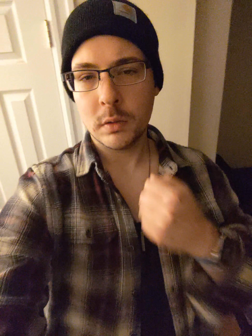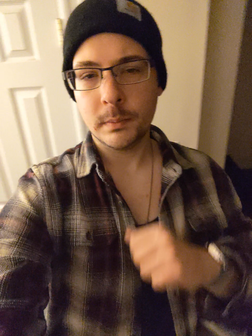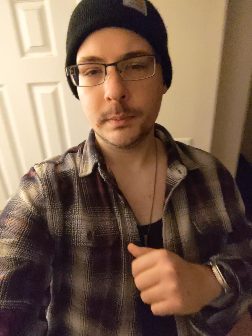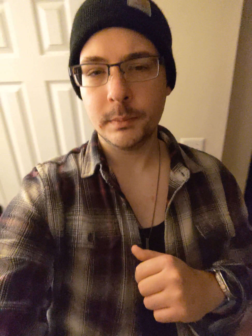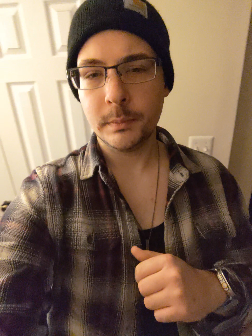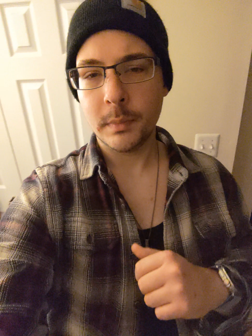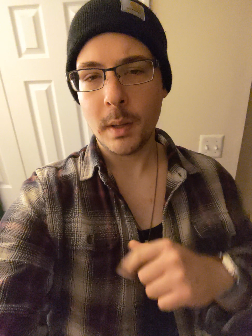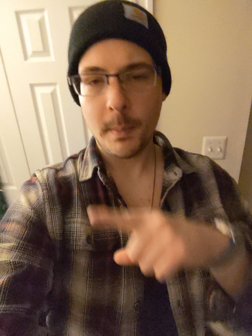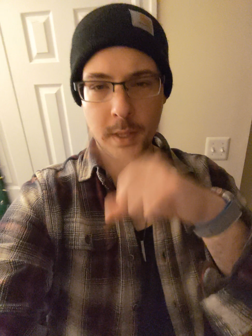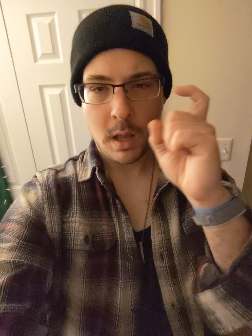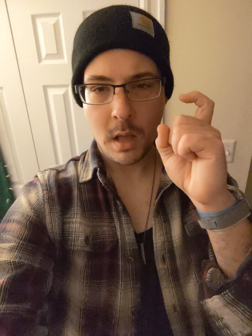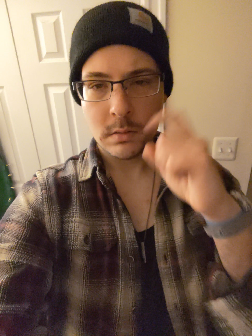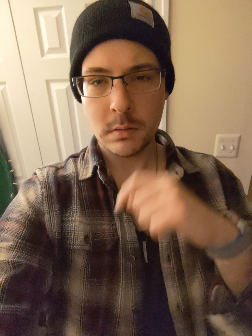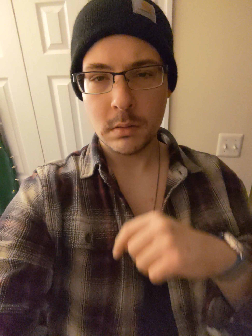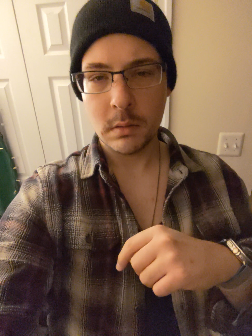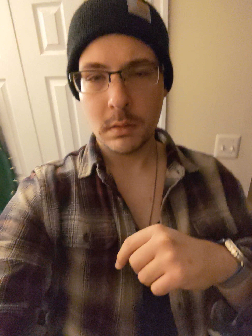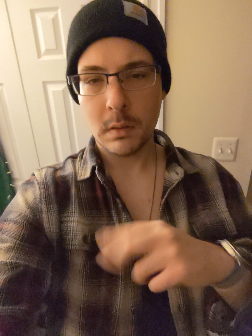because